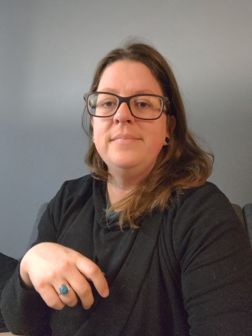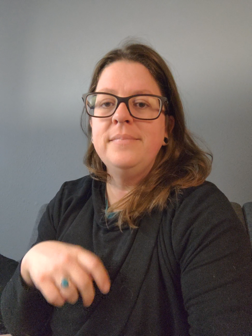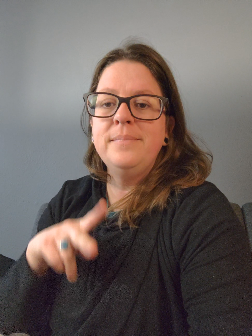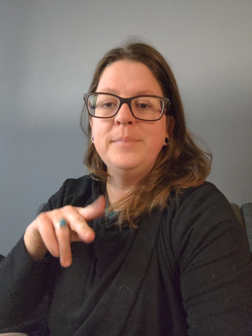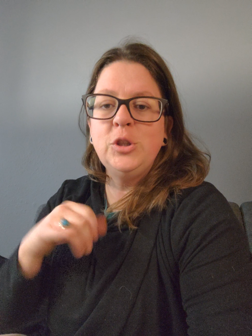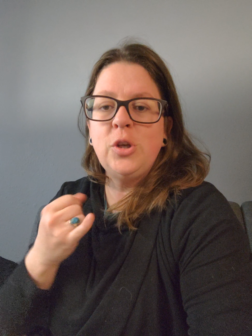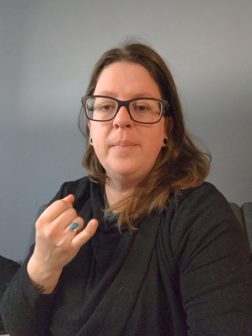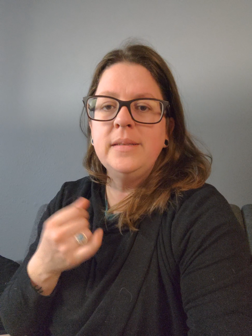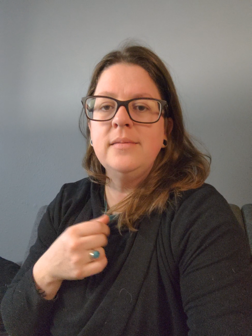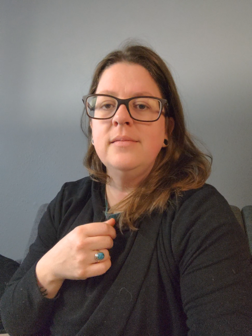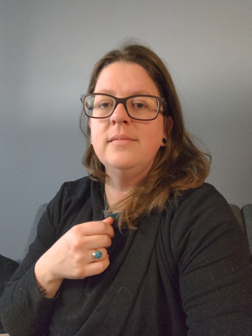pajamas